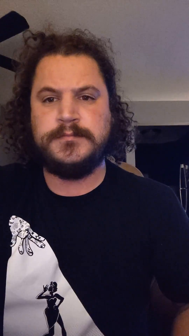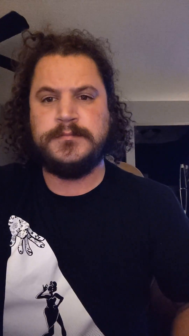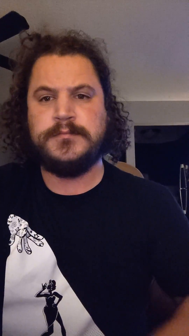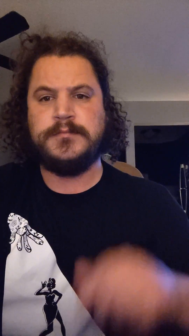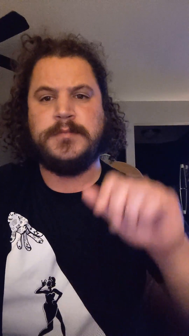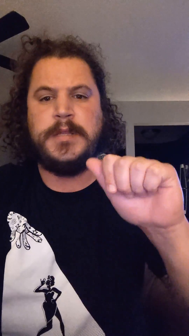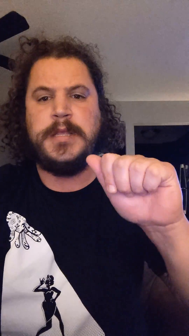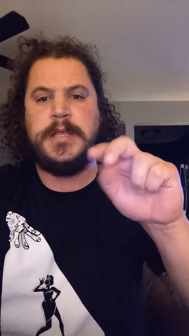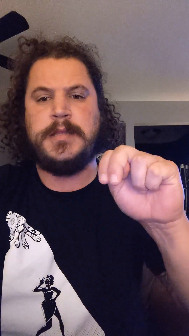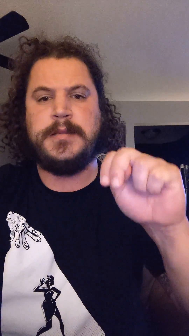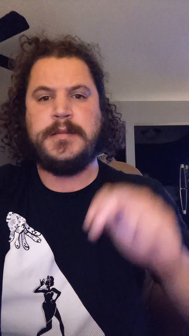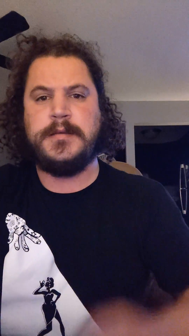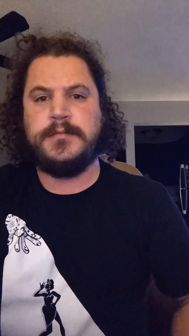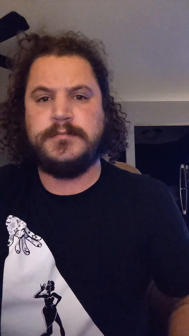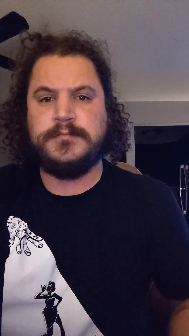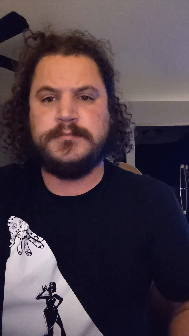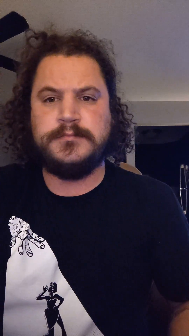an